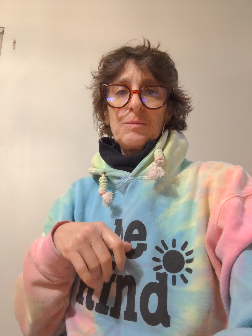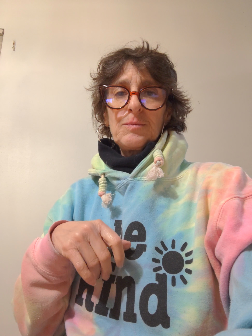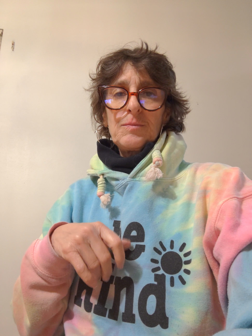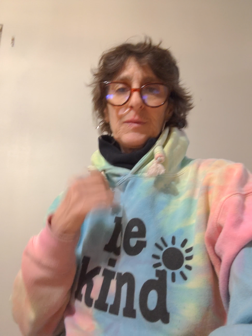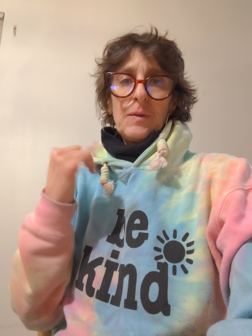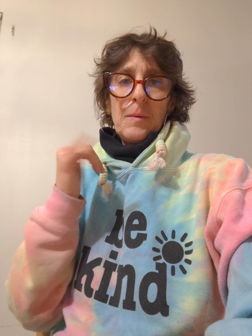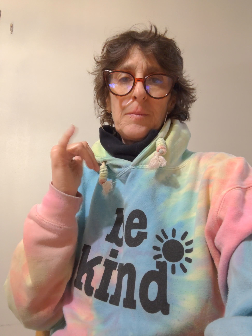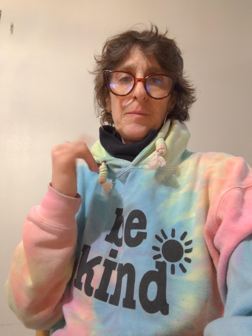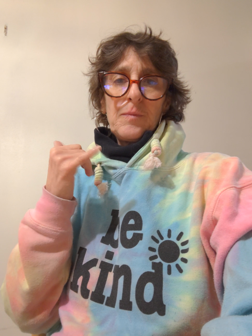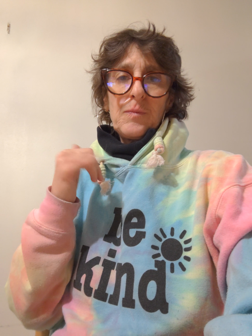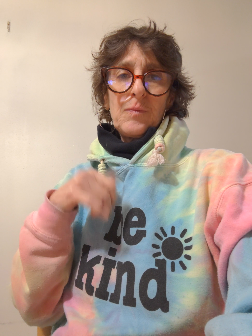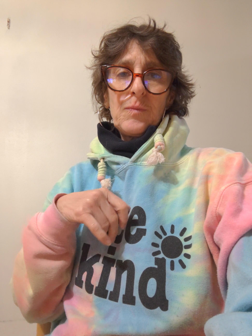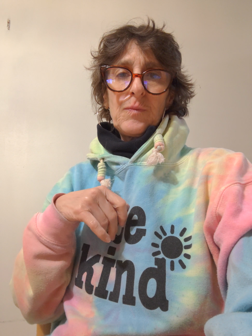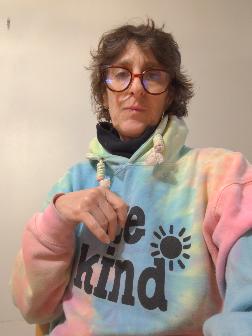yellow